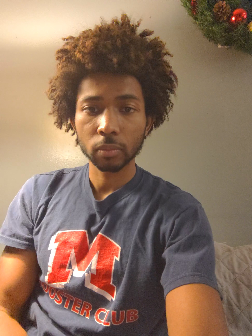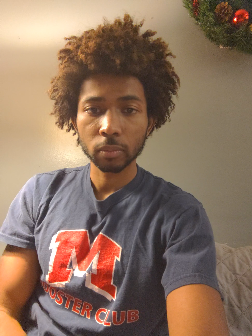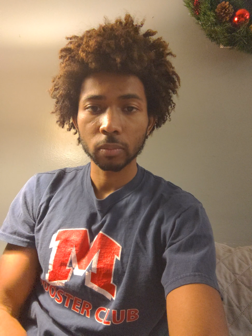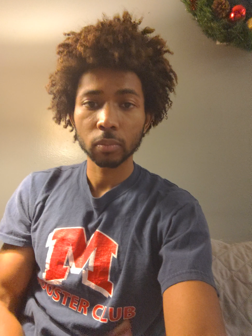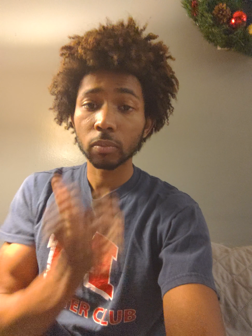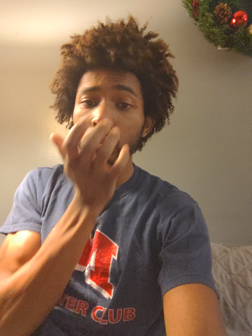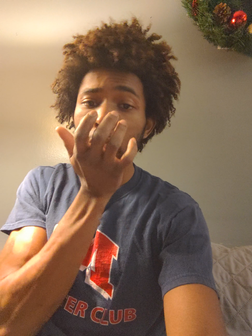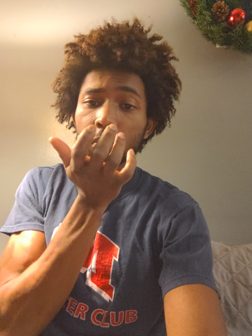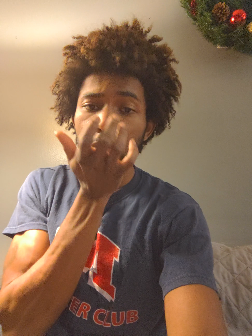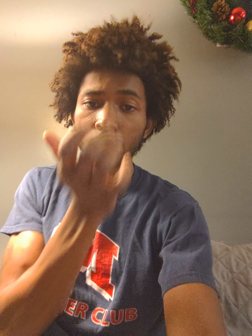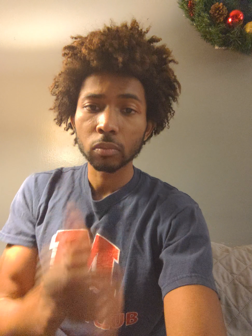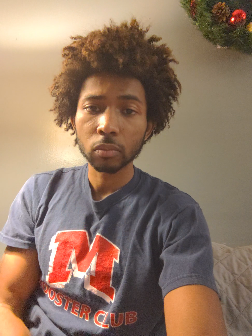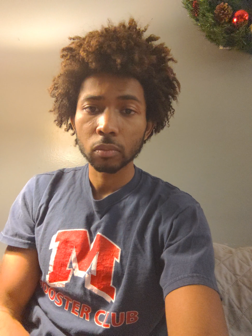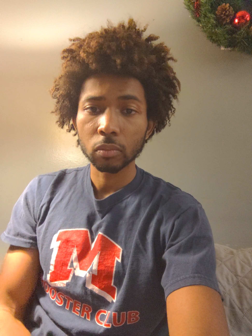grass